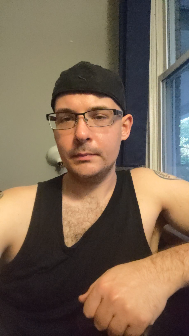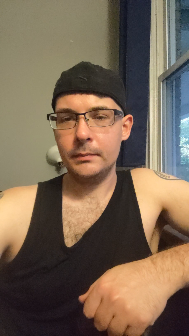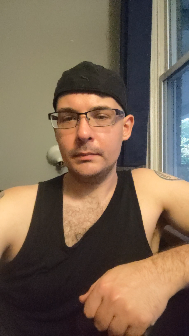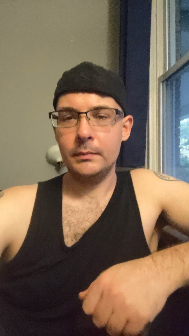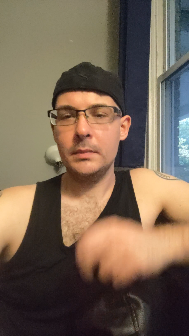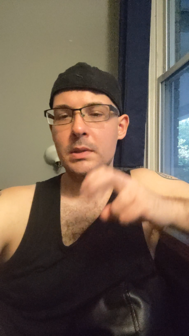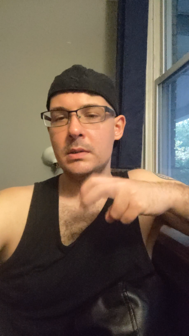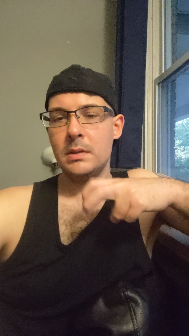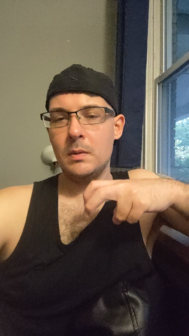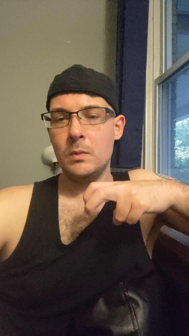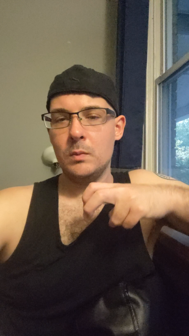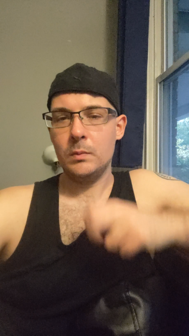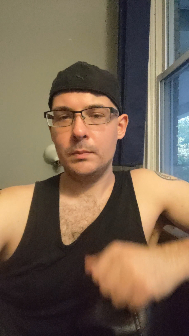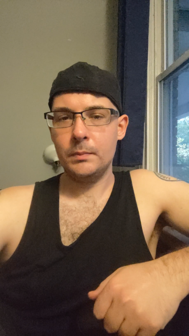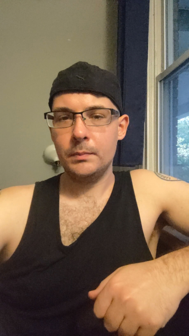potato